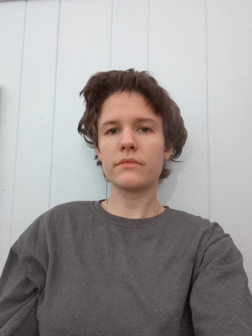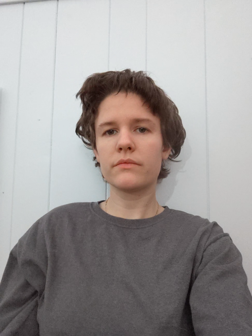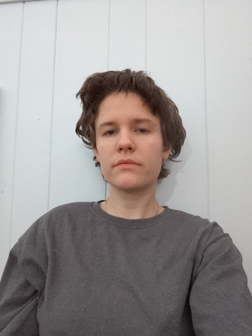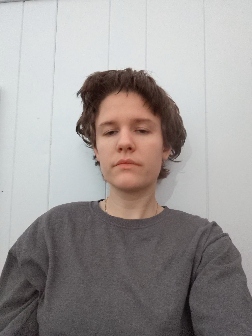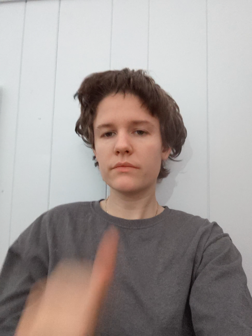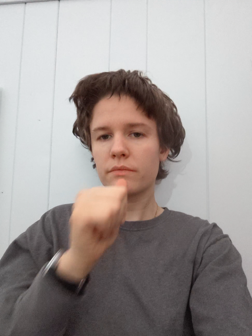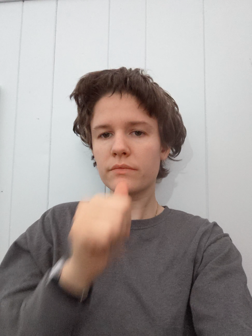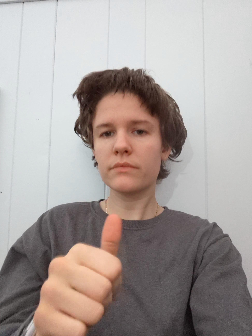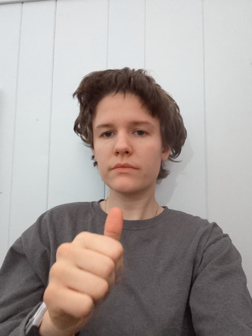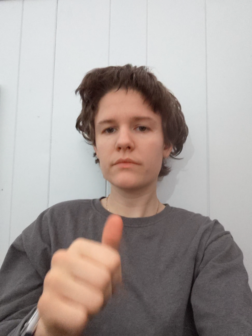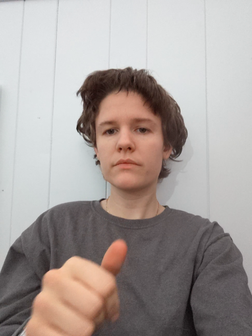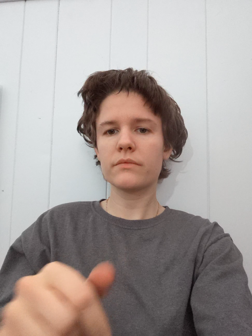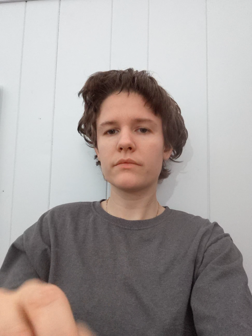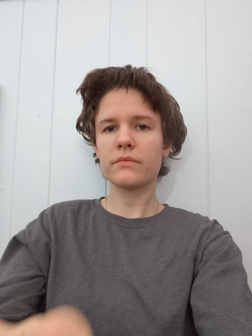not